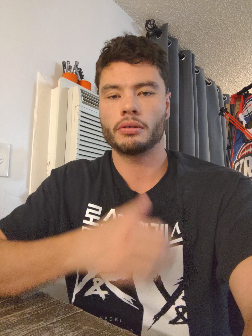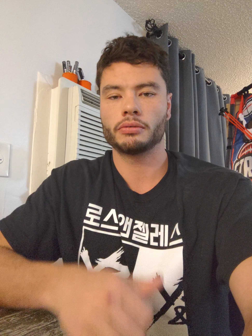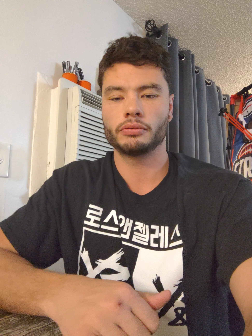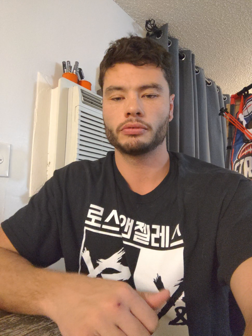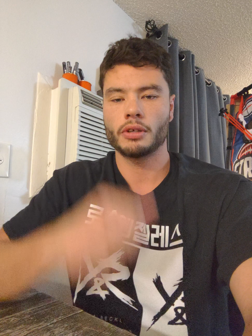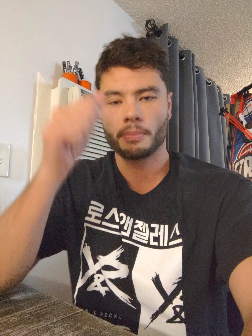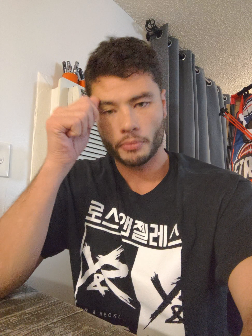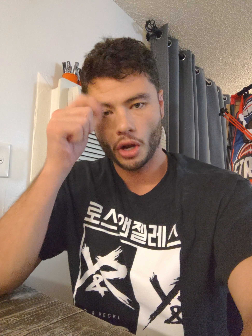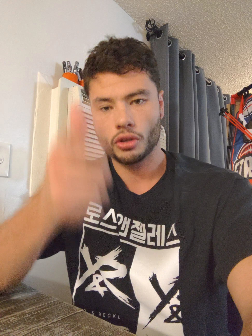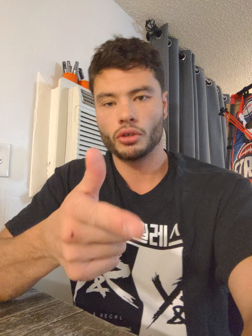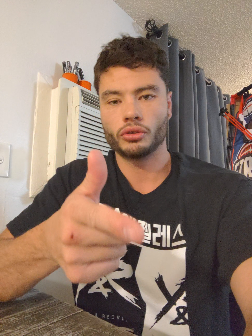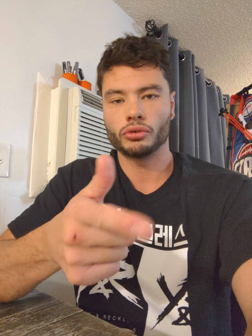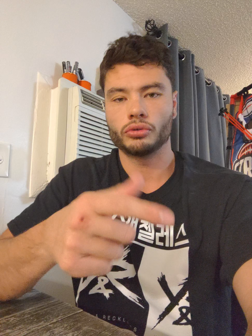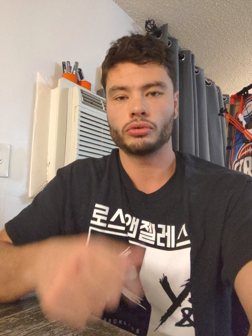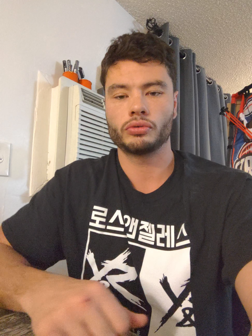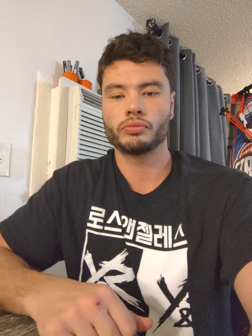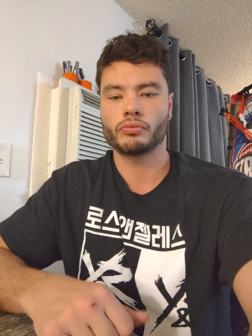brother